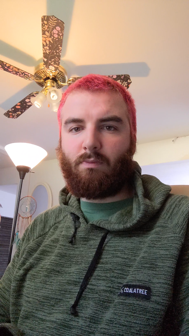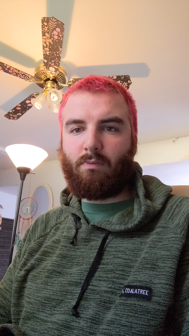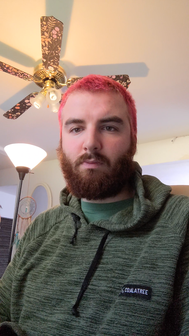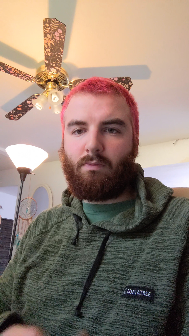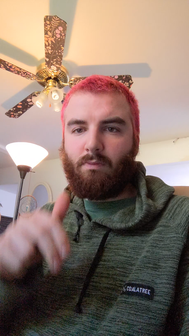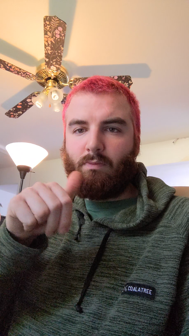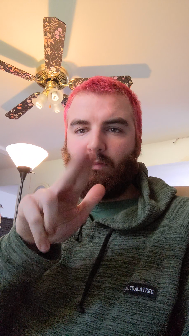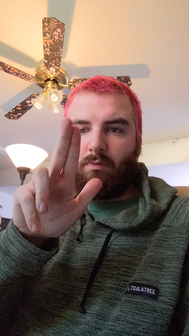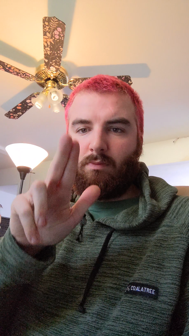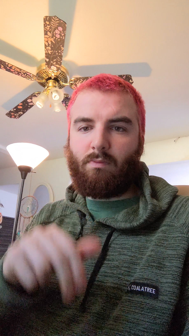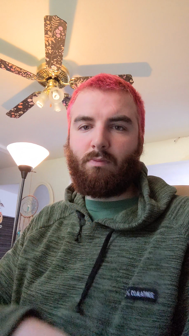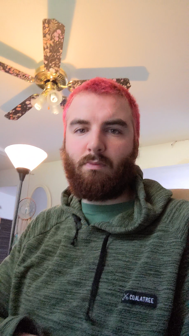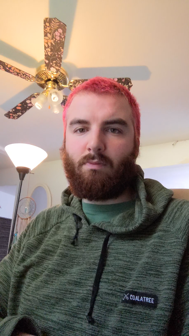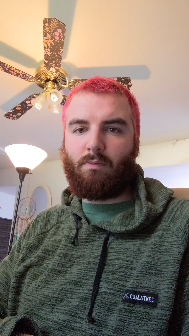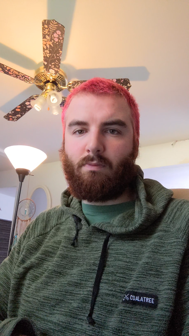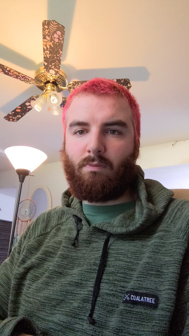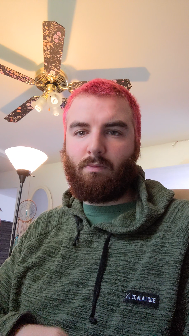lick